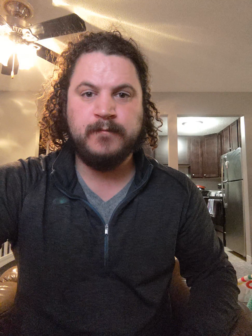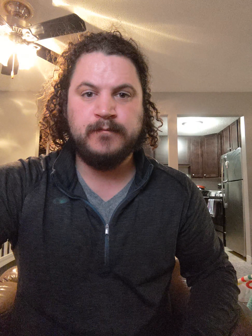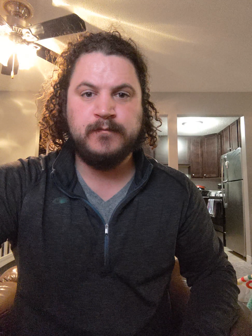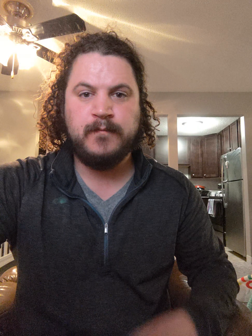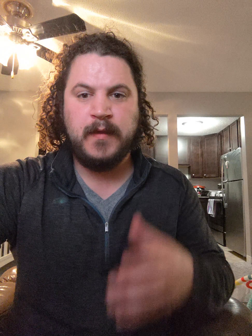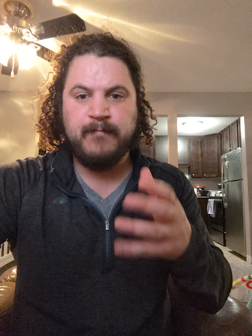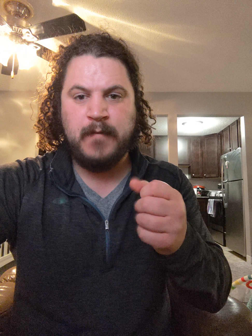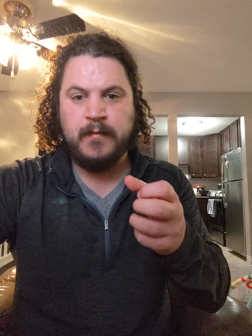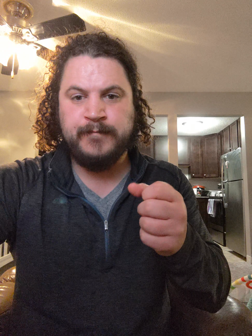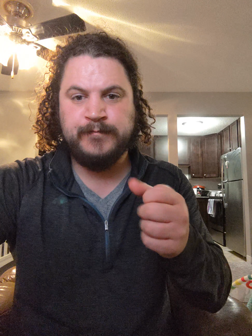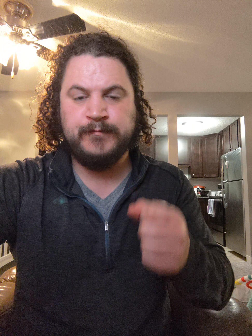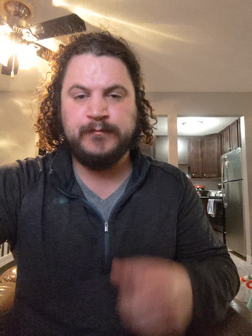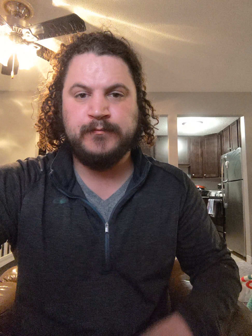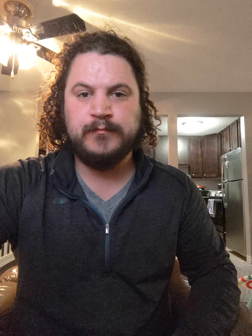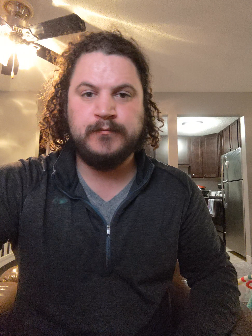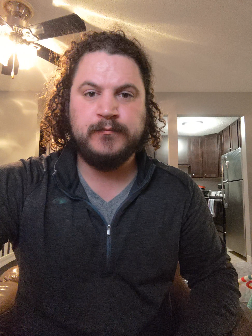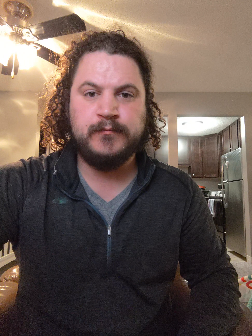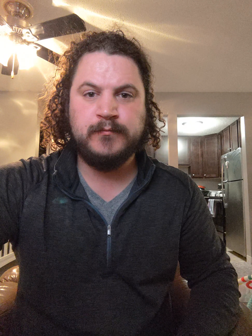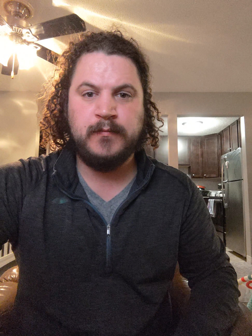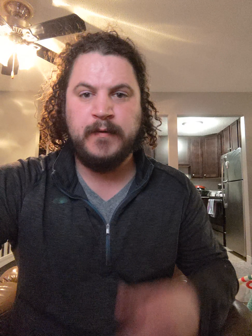milk